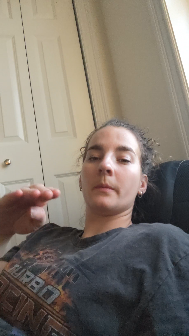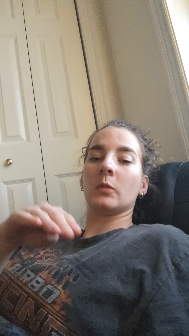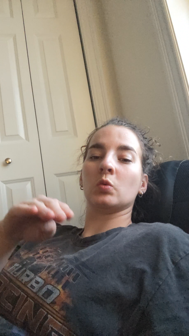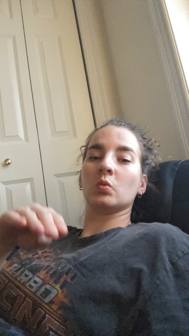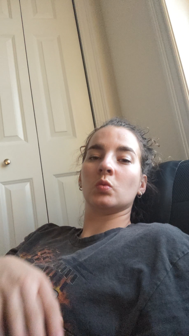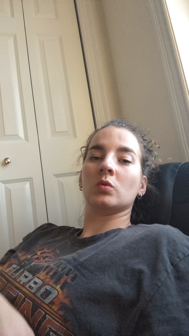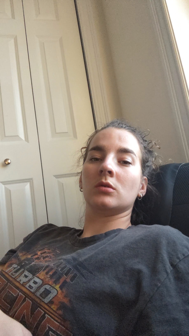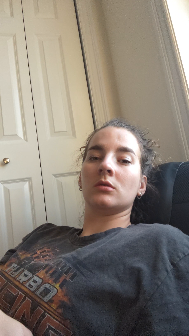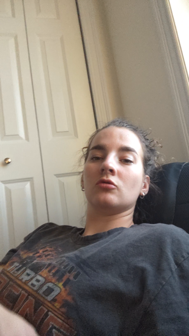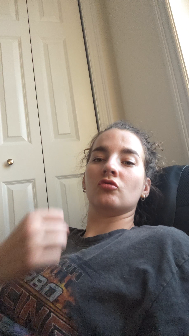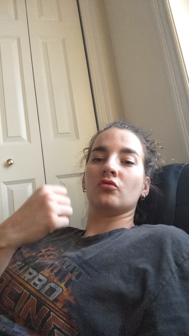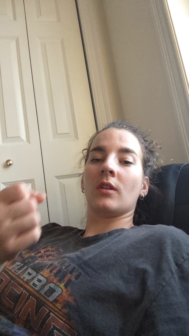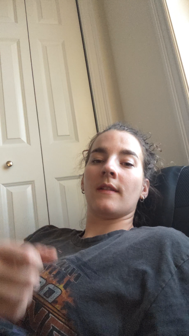drive